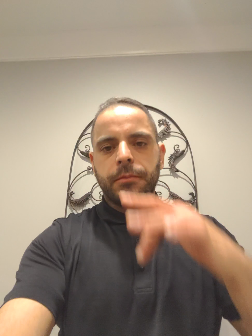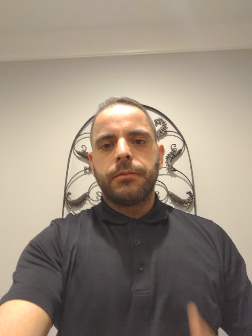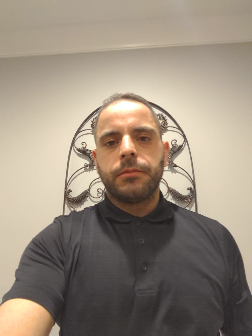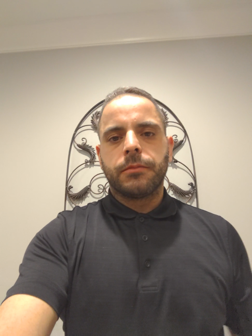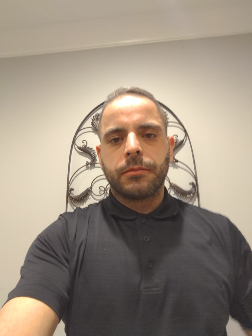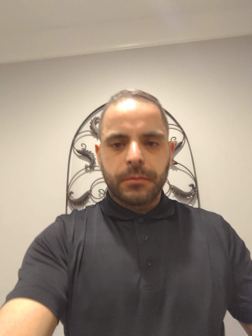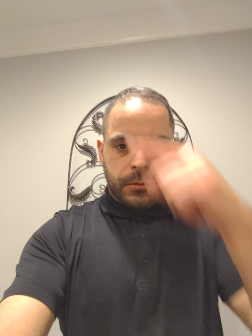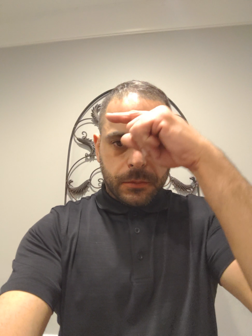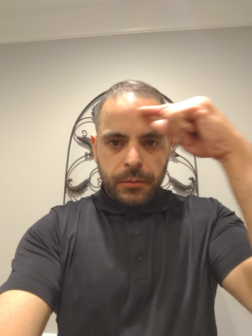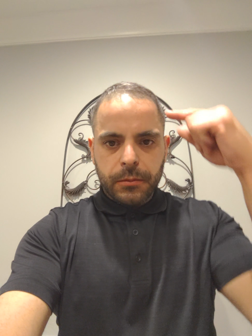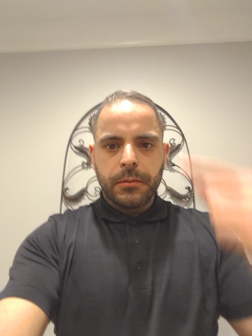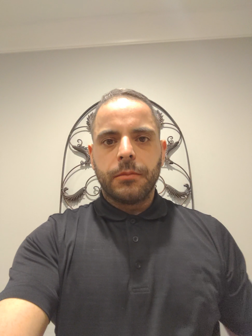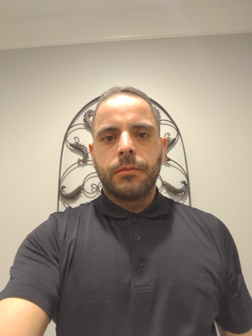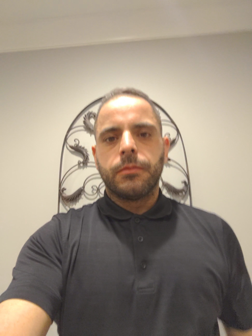black